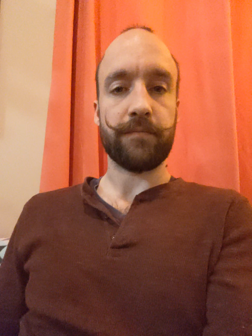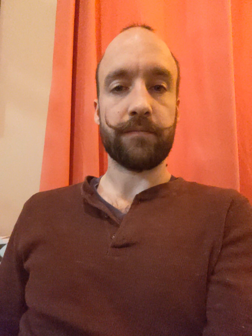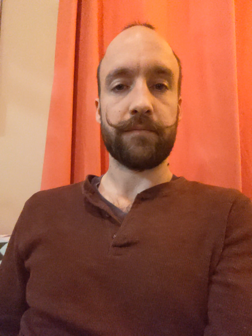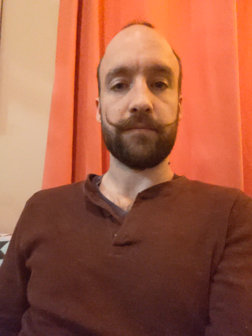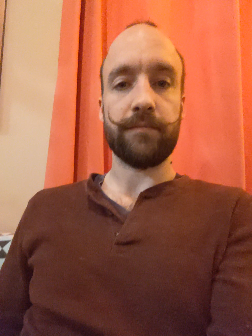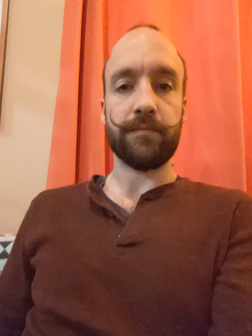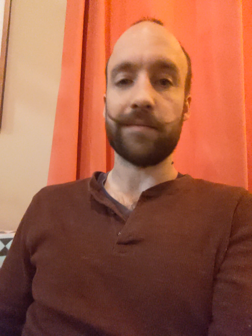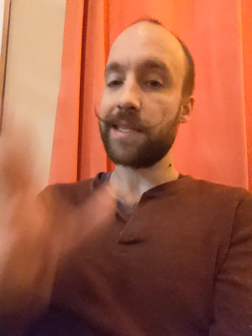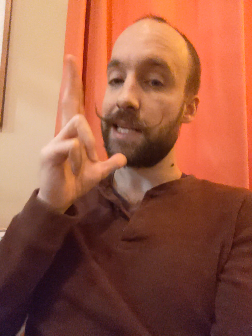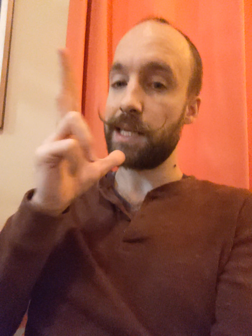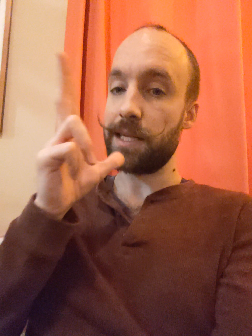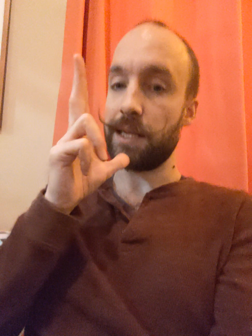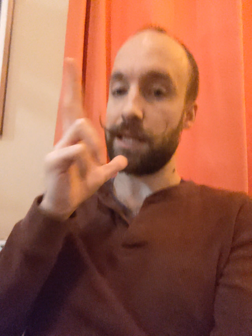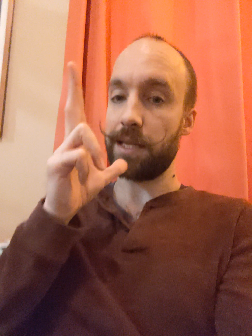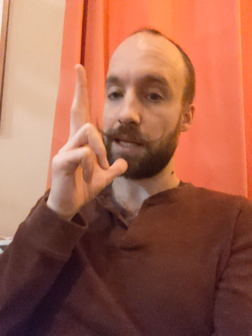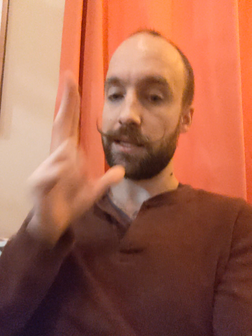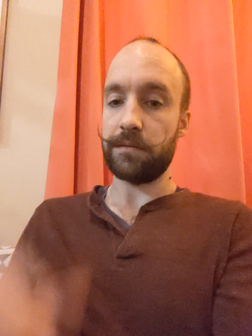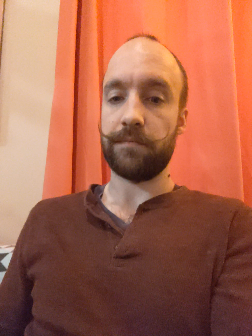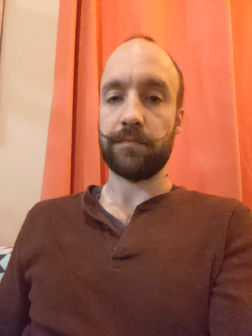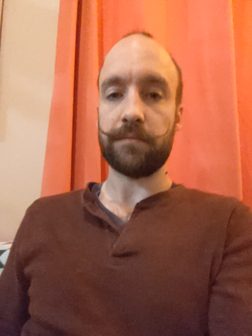hen